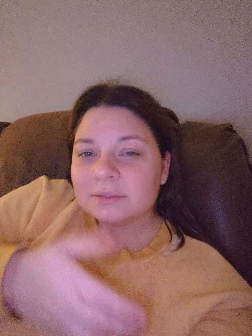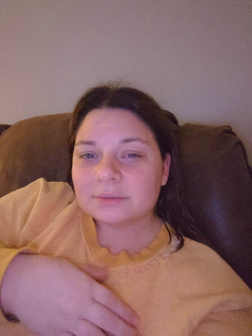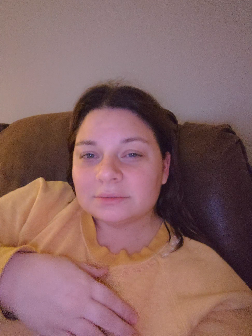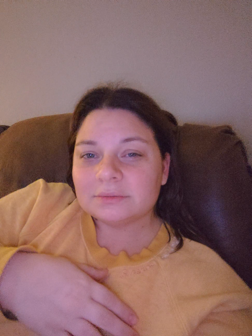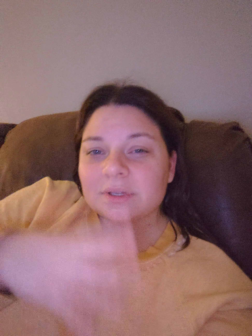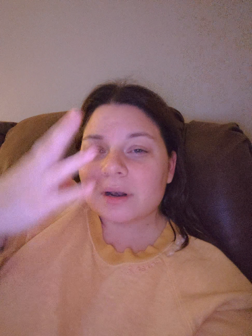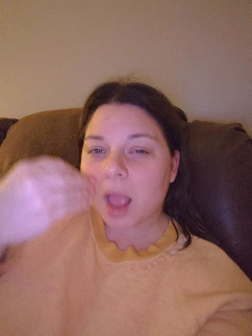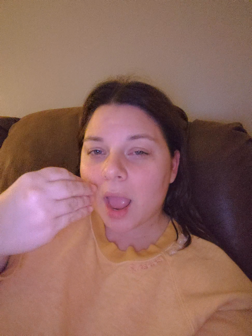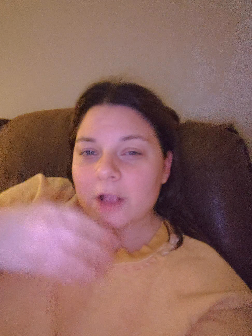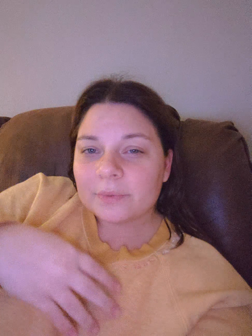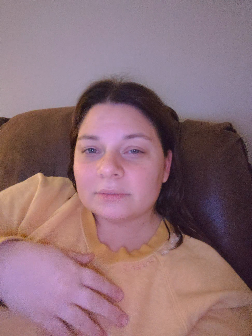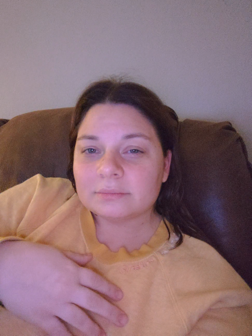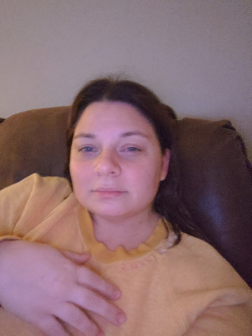nap